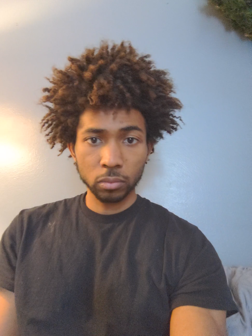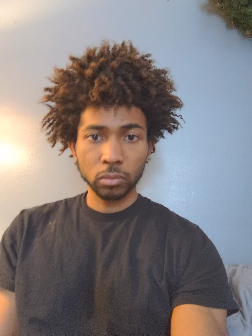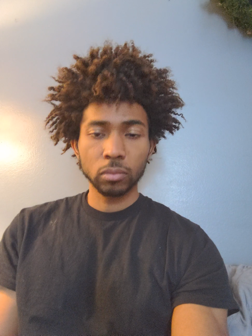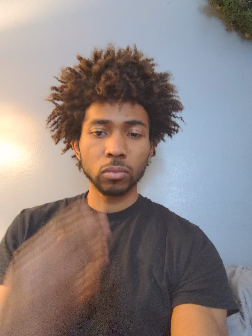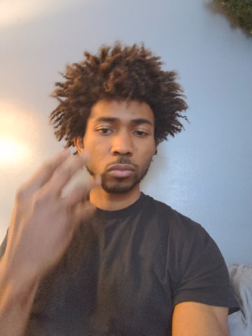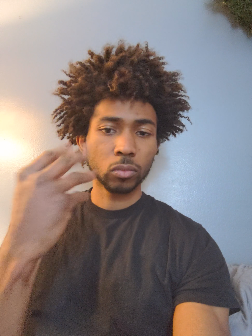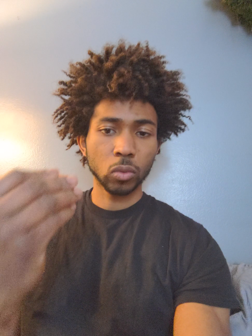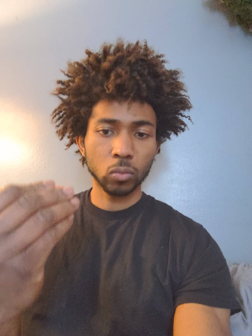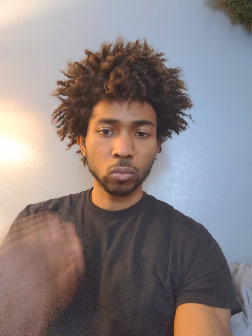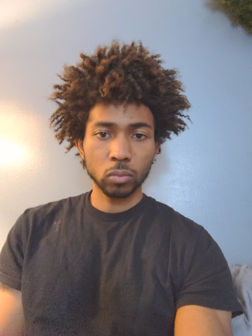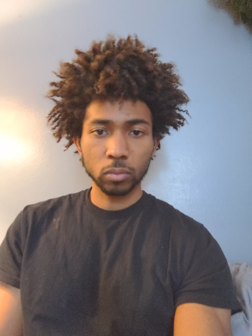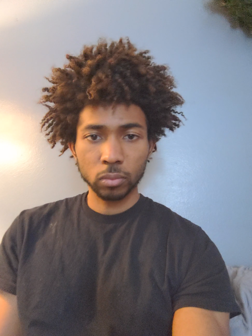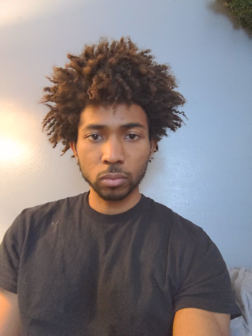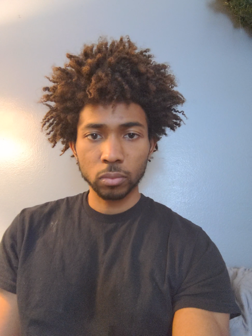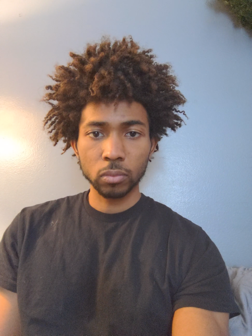go